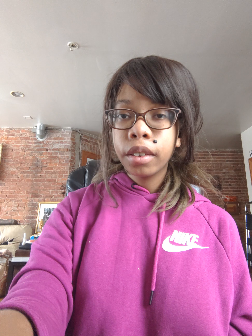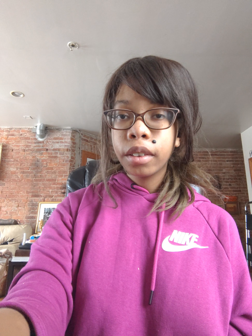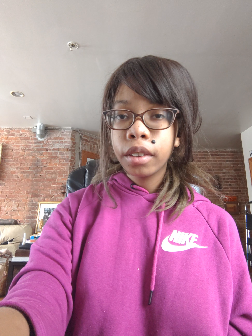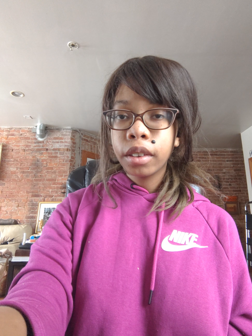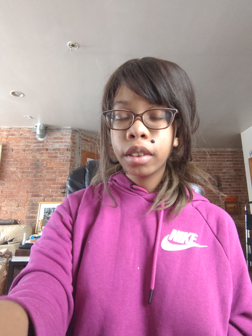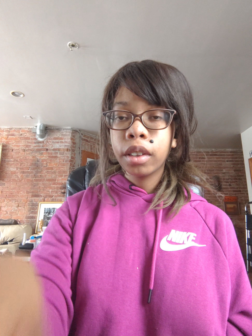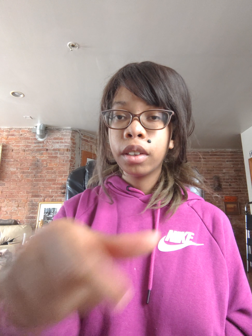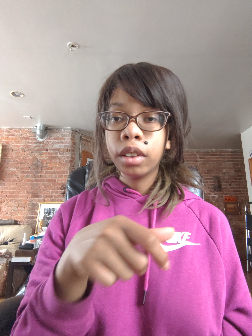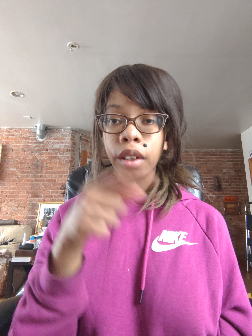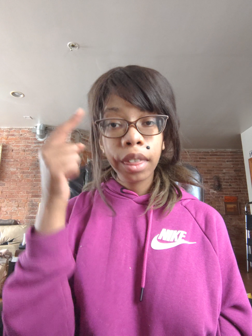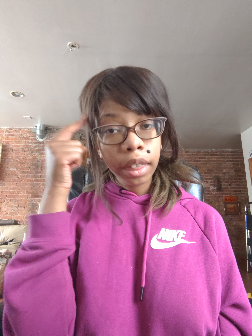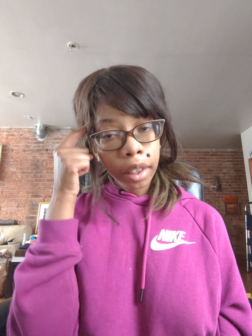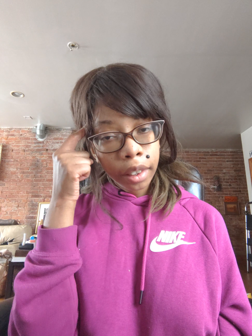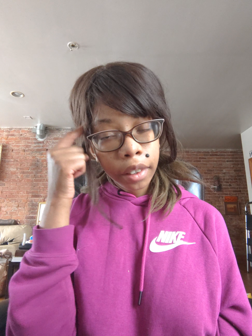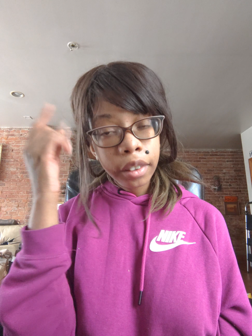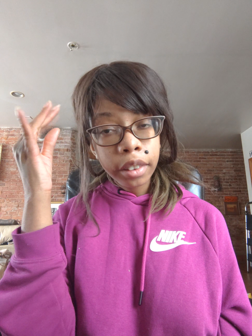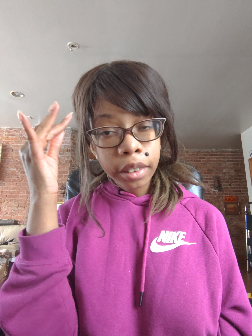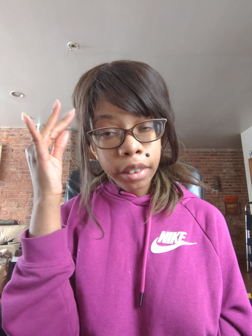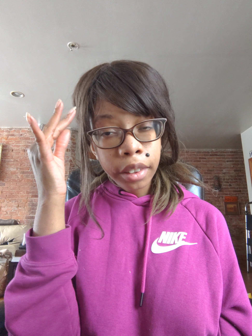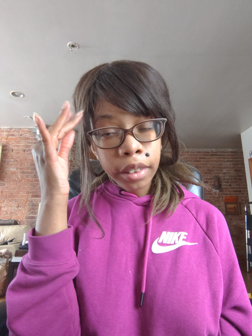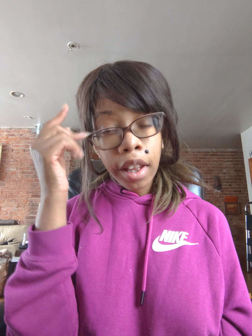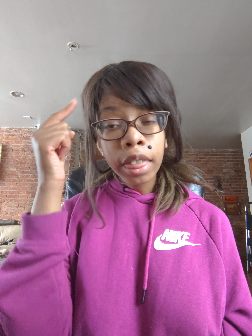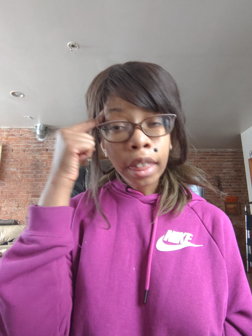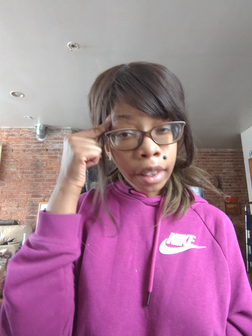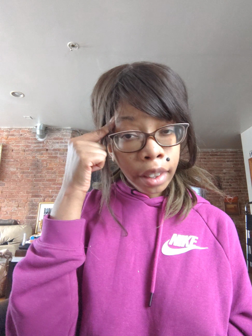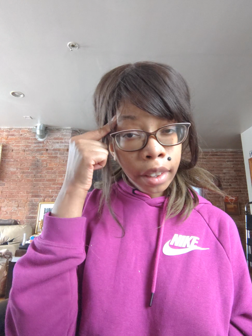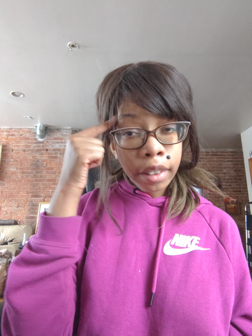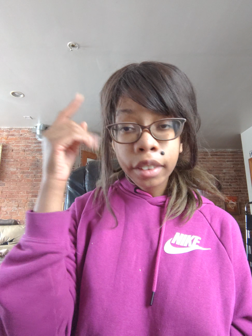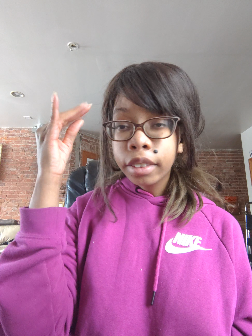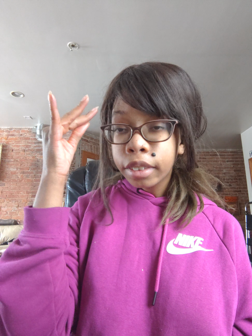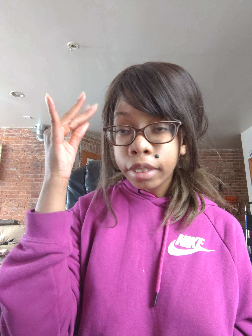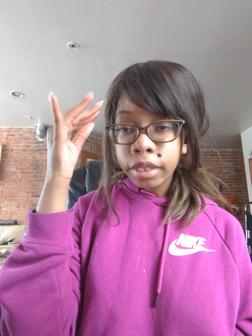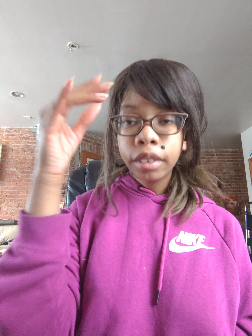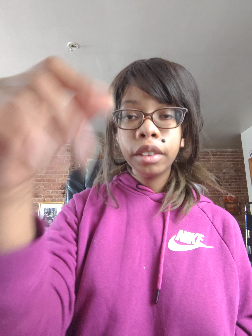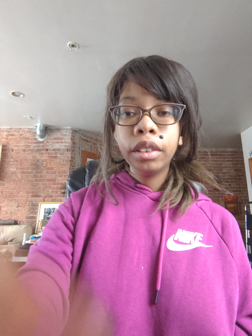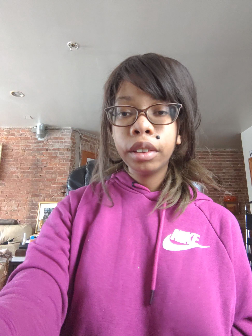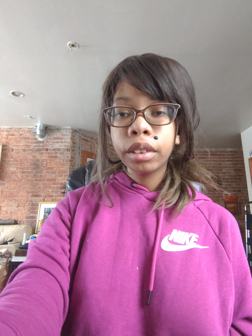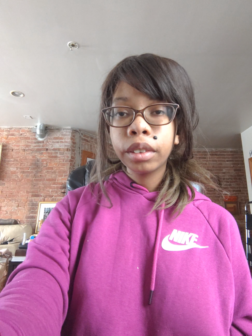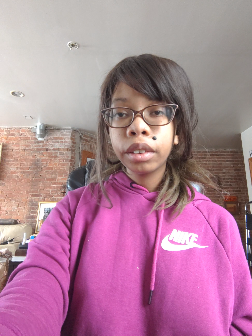think